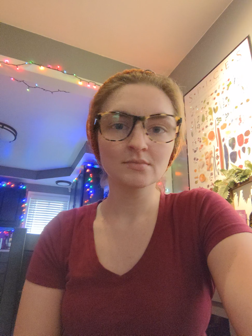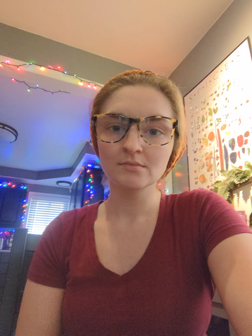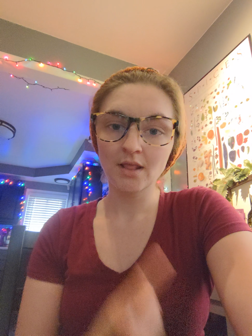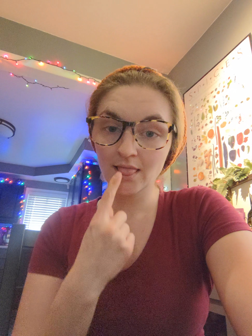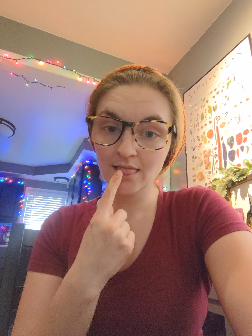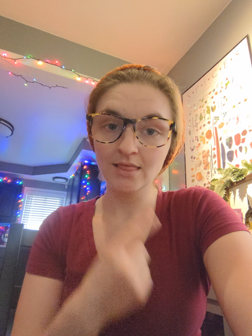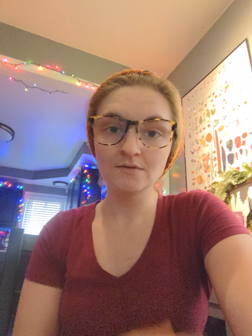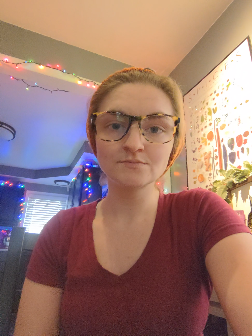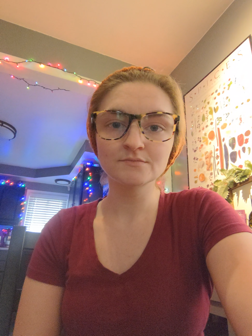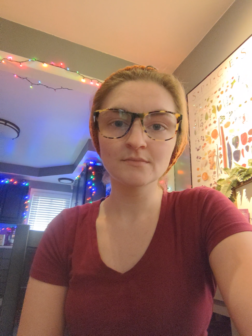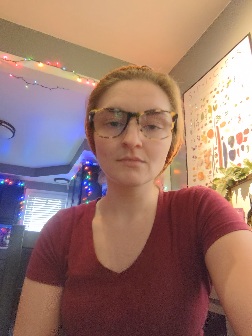tongue